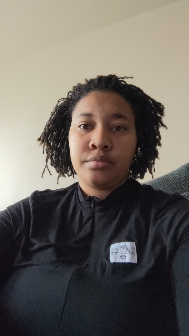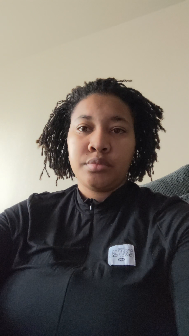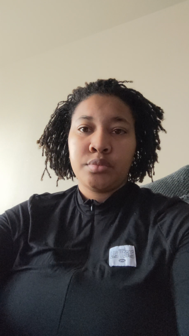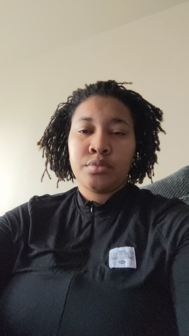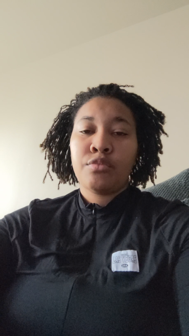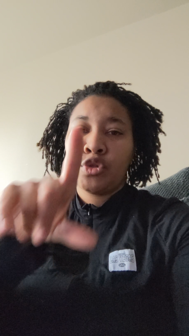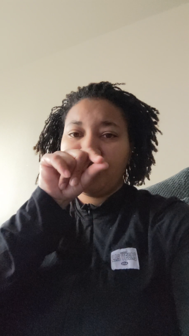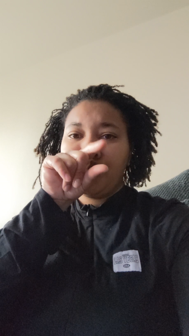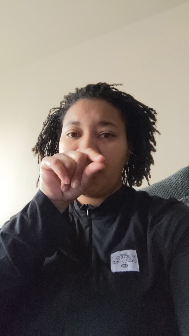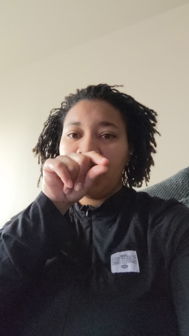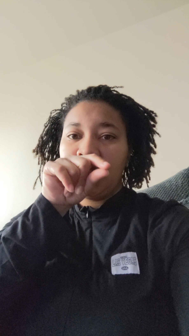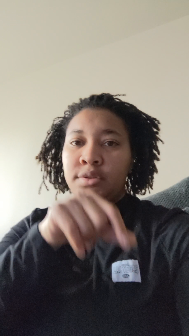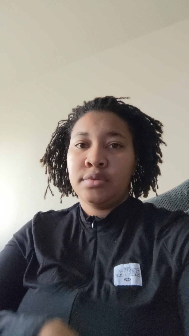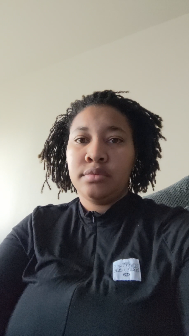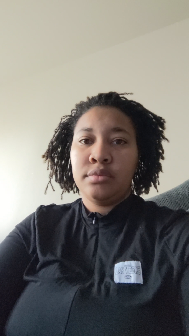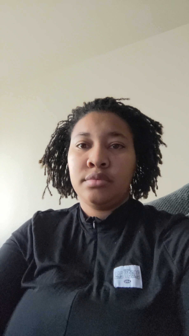chicken